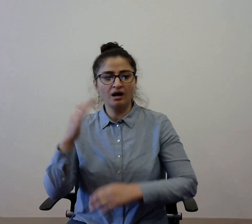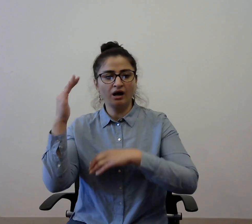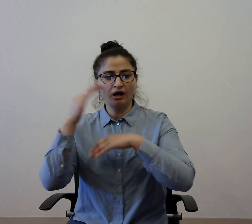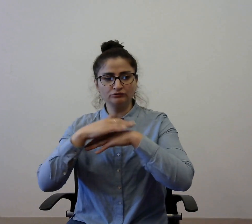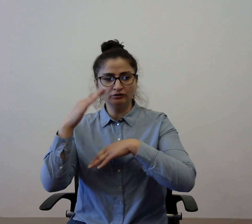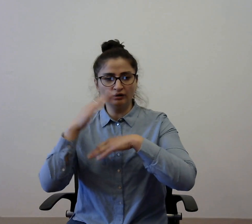axşam